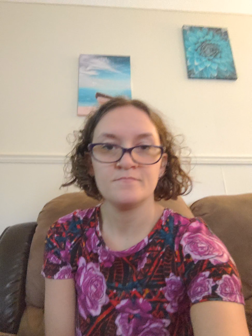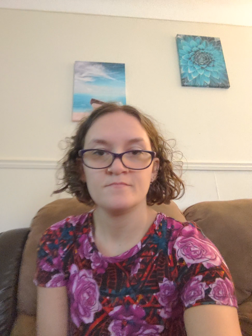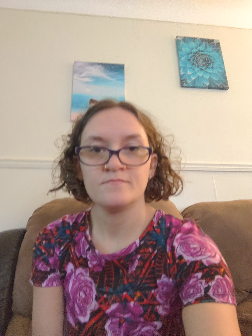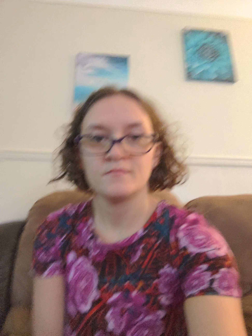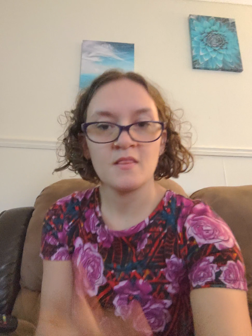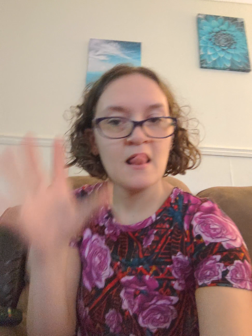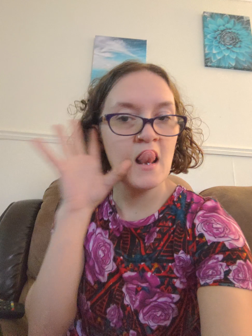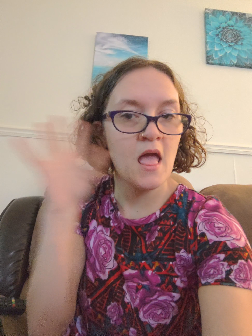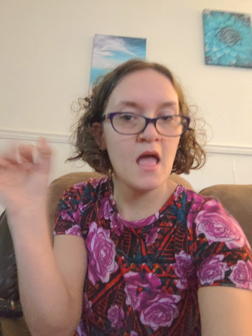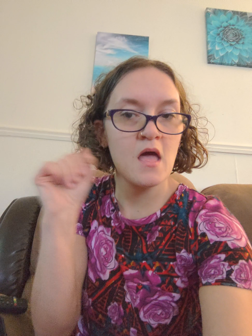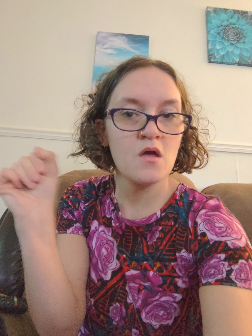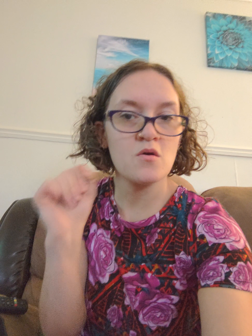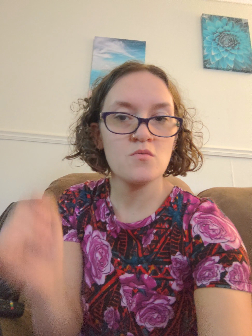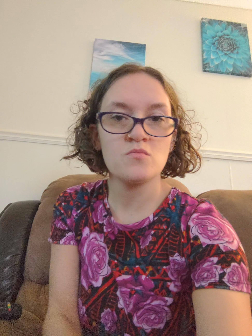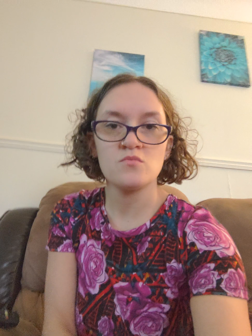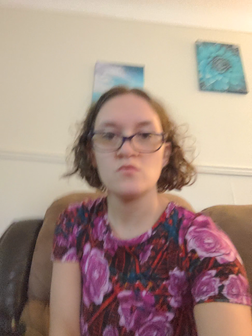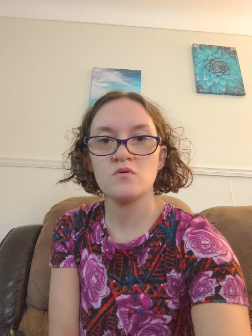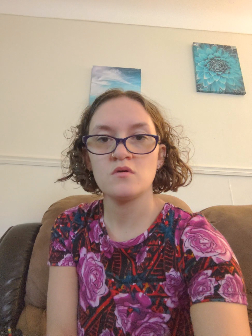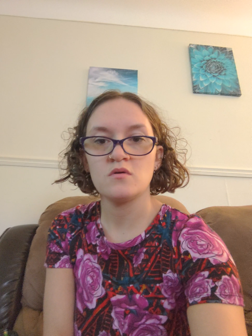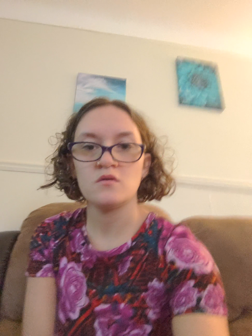loud